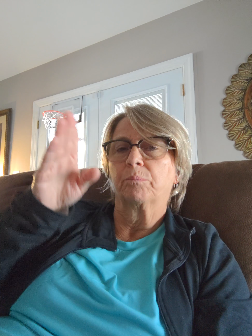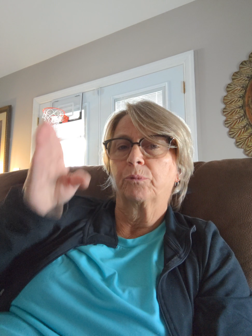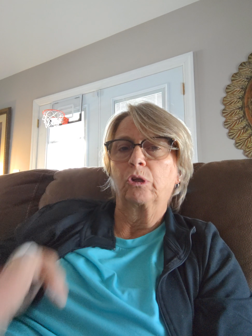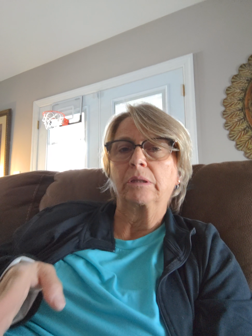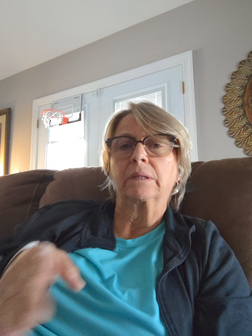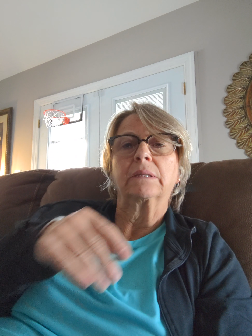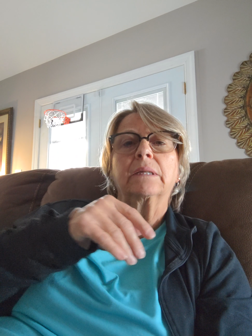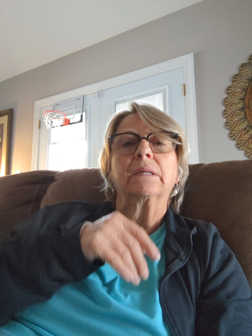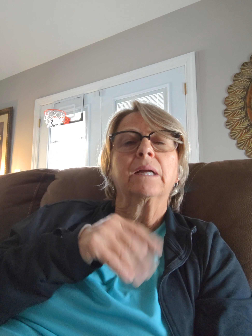person